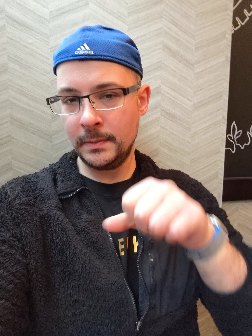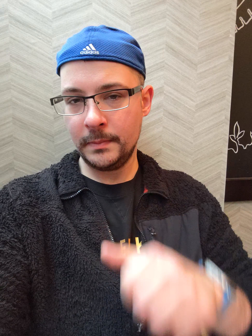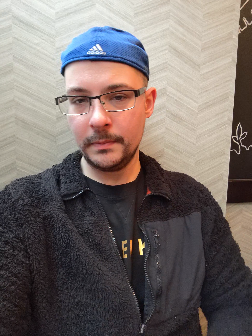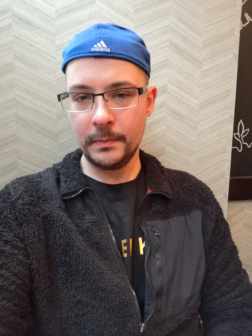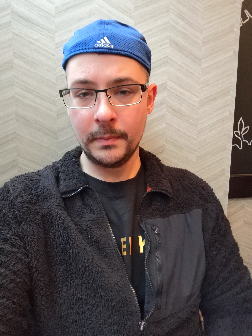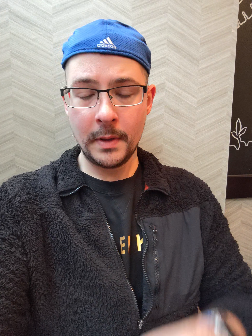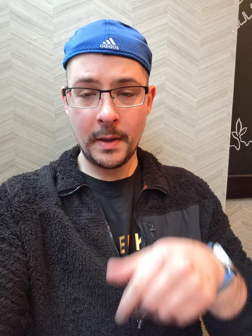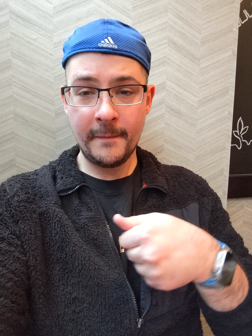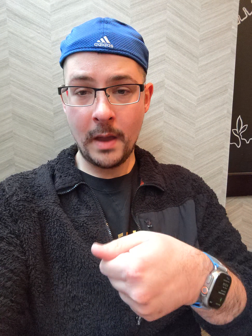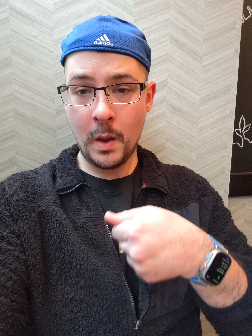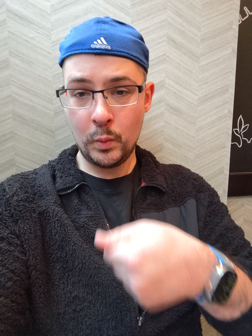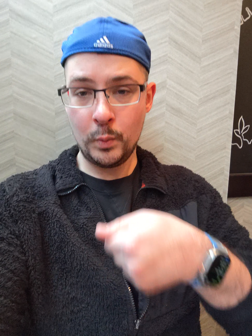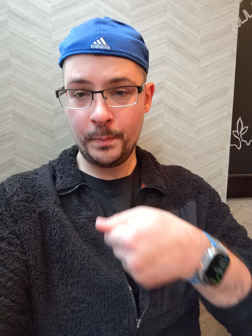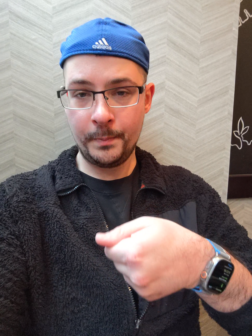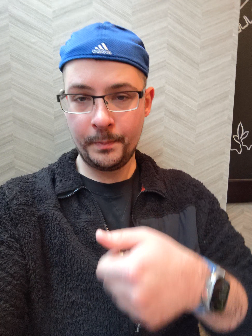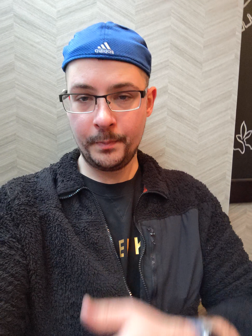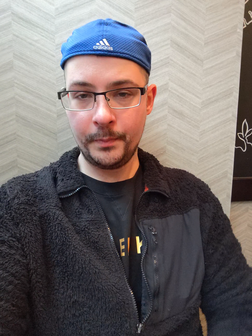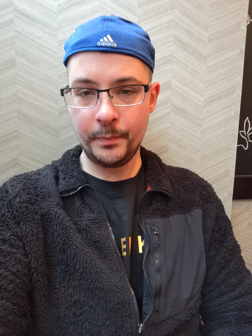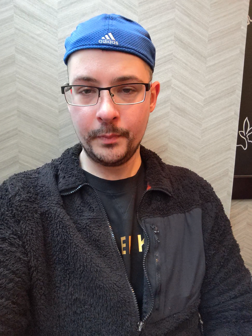vacuum